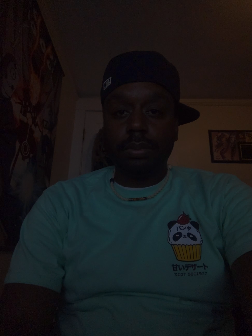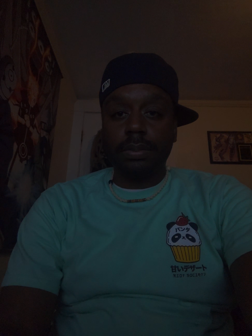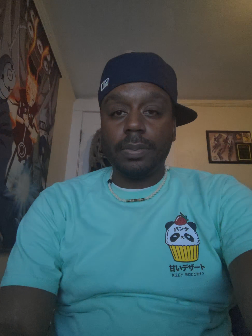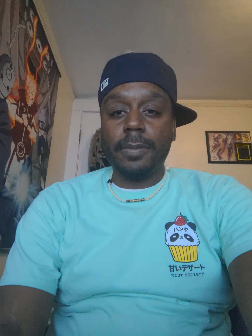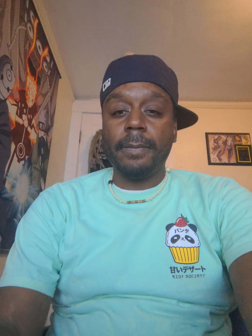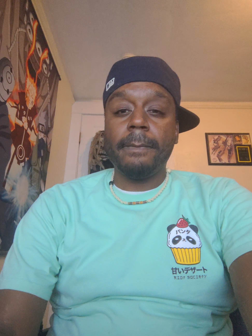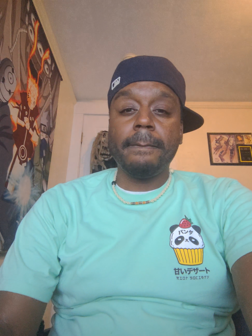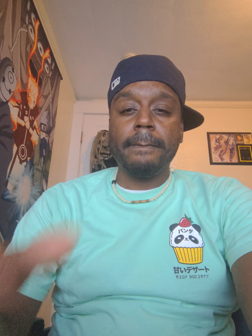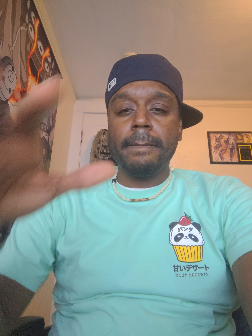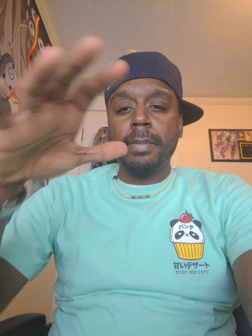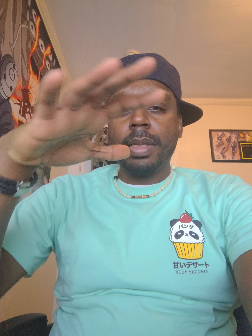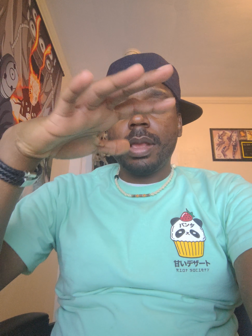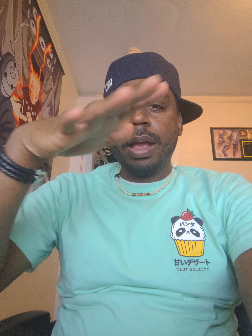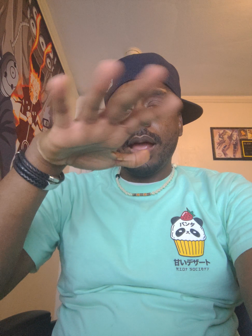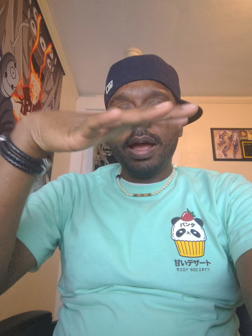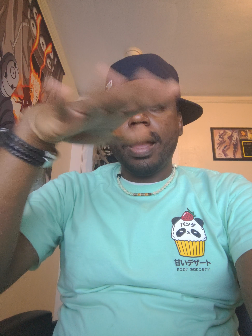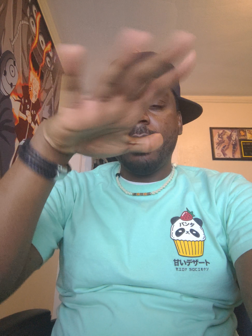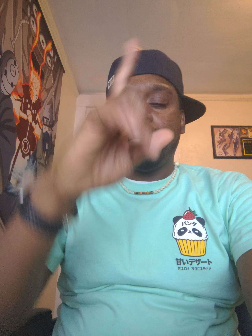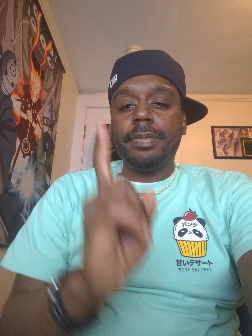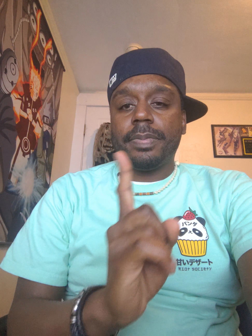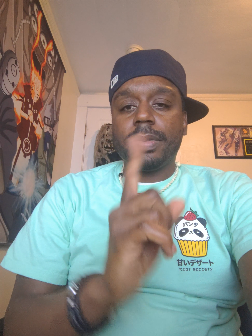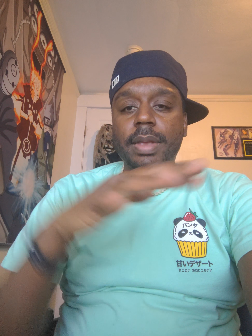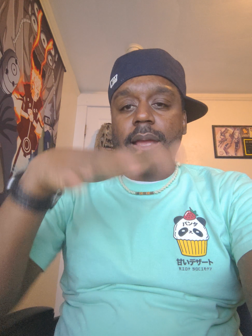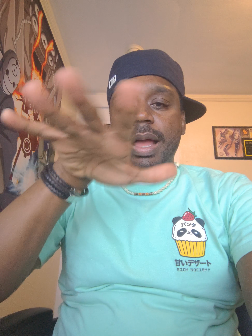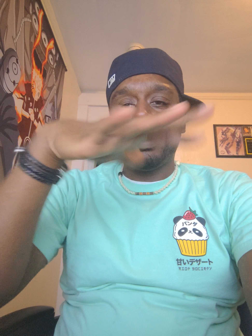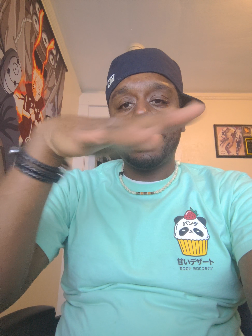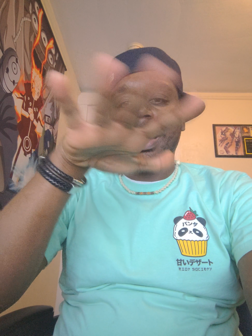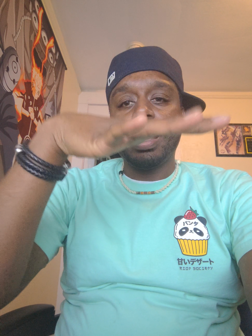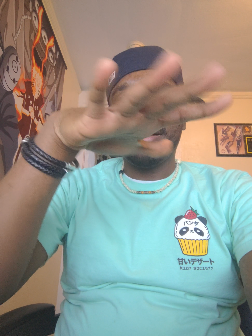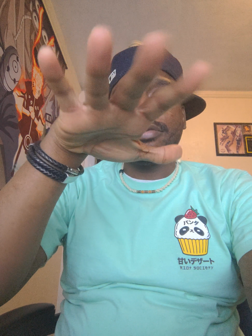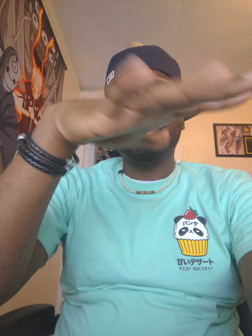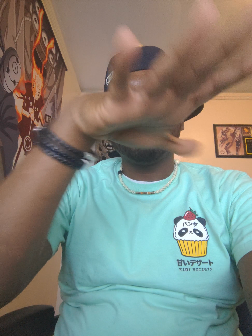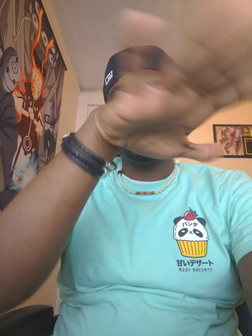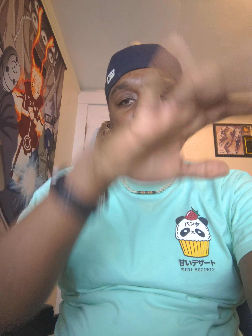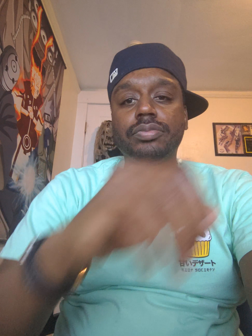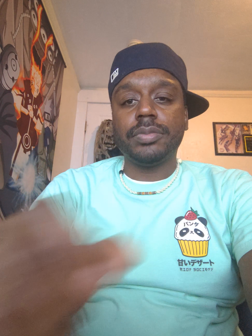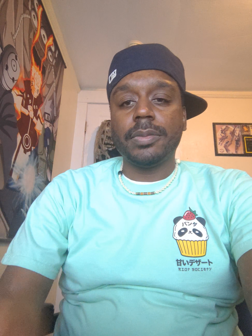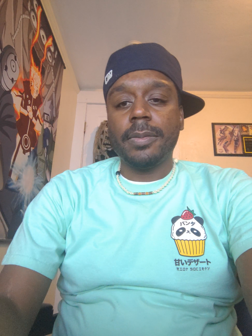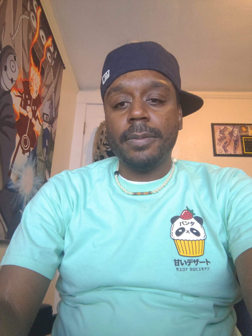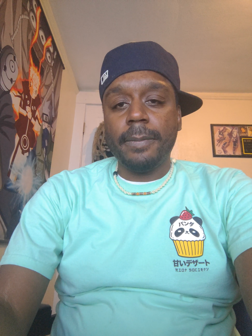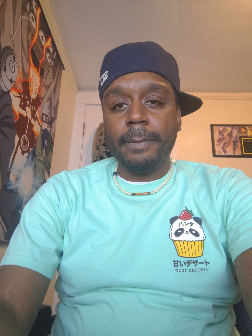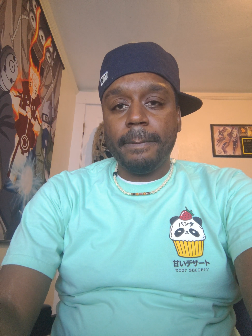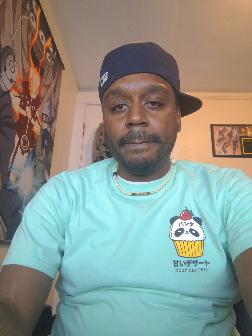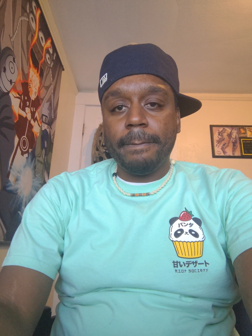helicopter